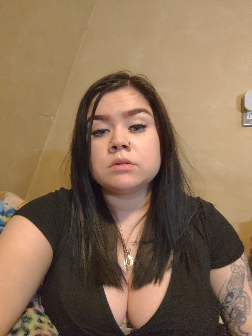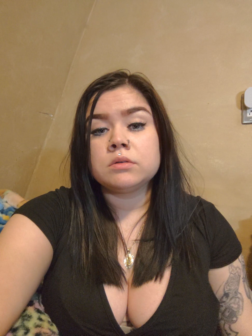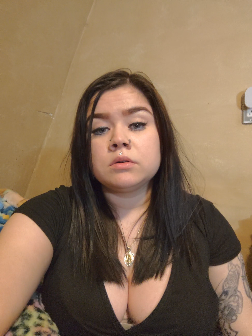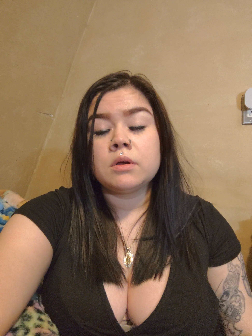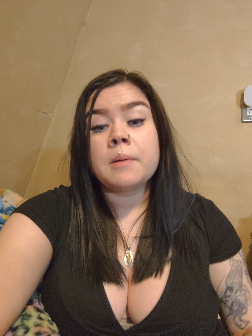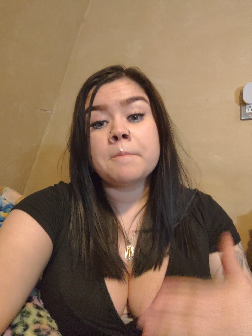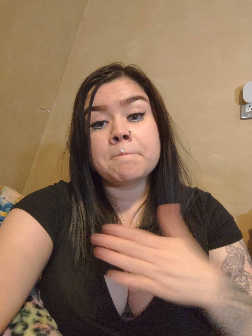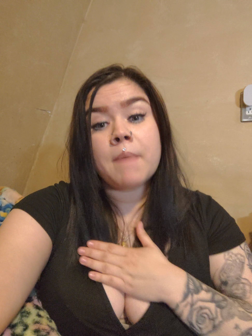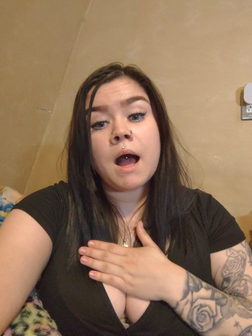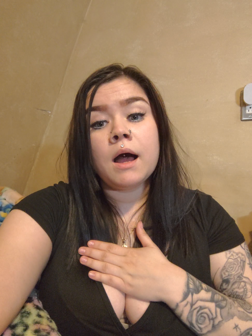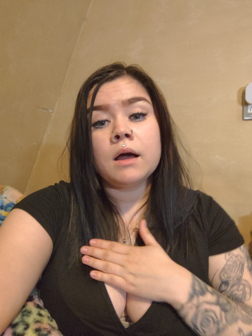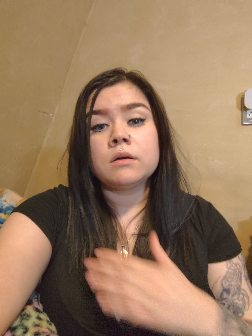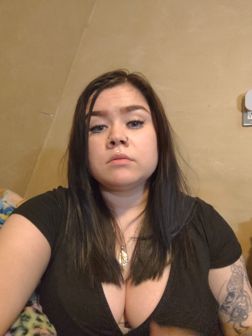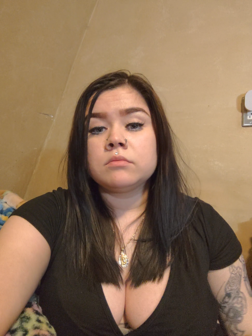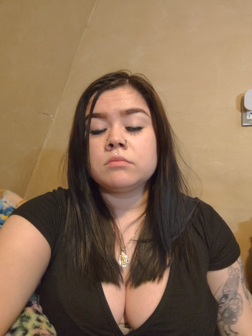my